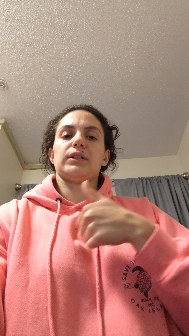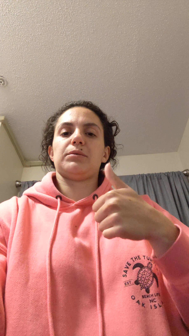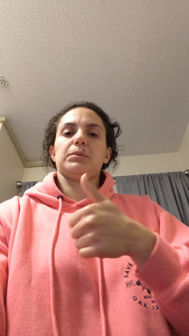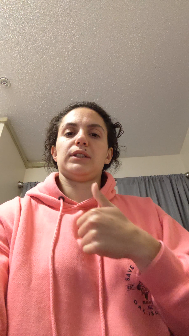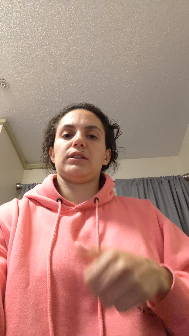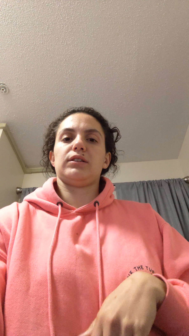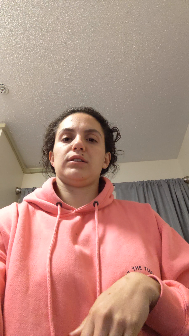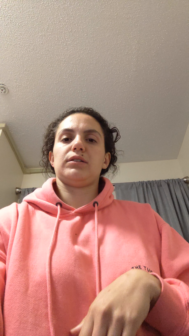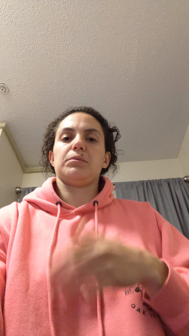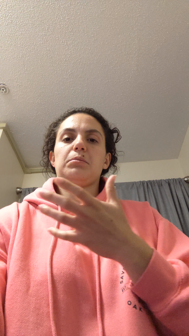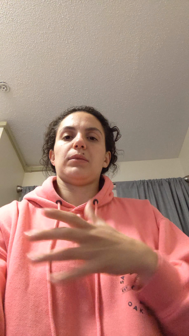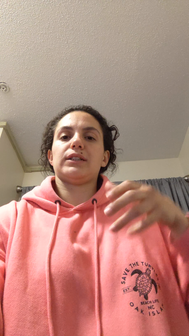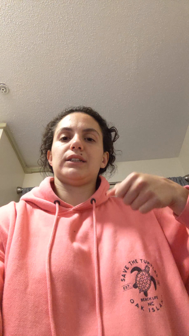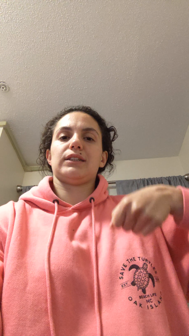basket